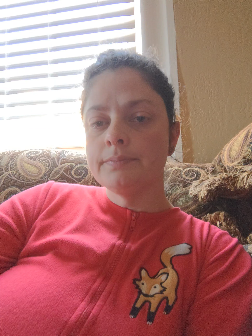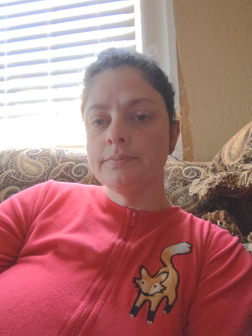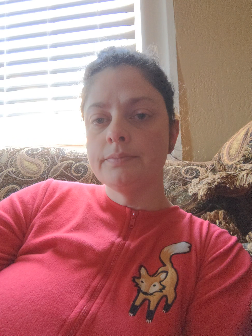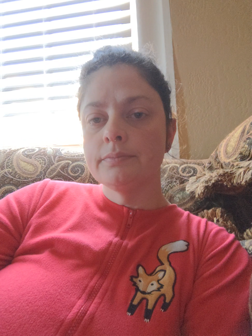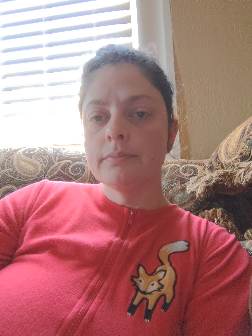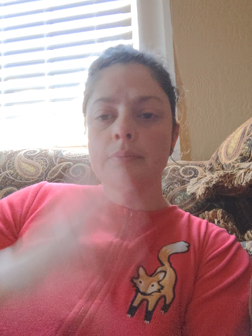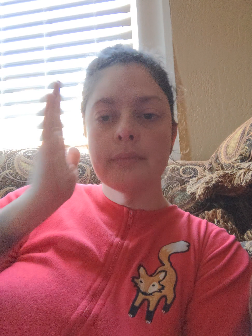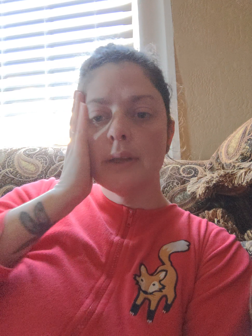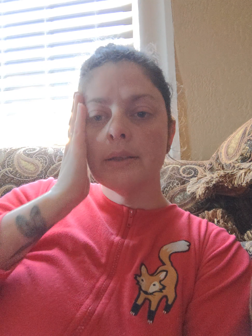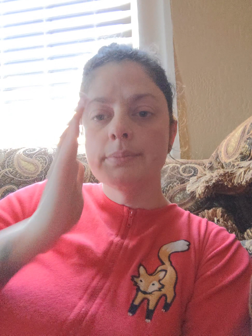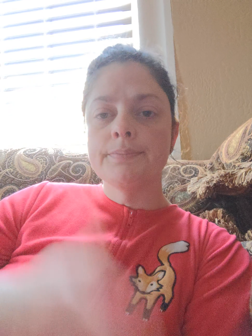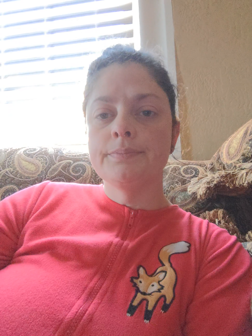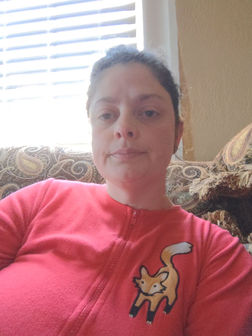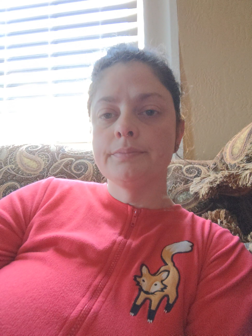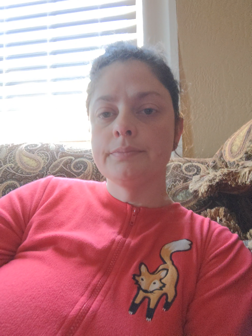bed